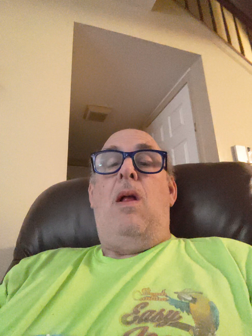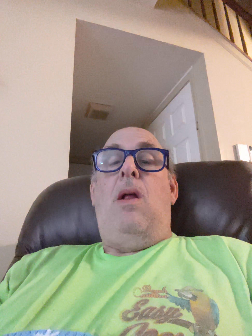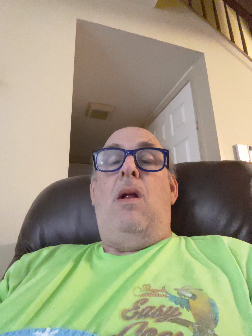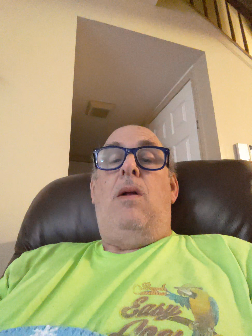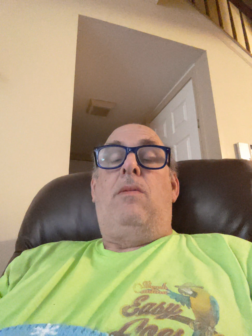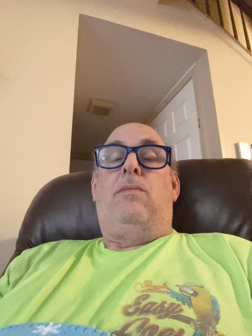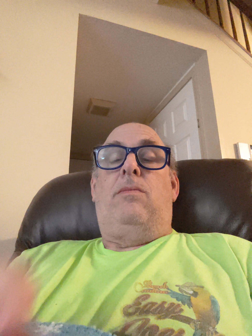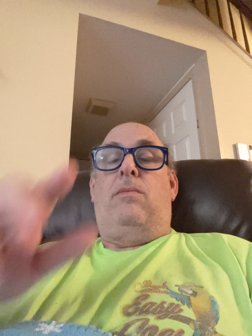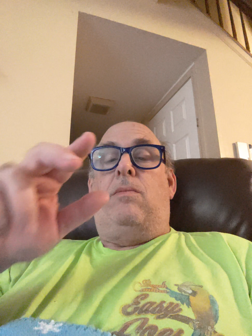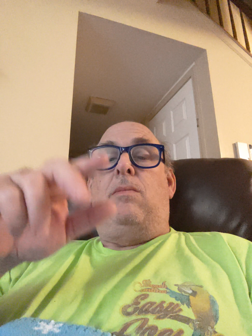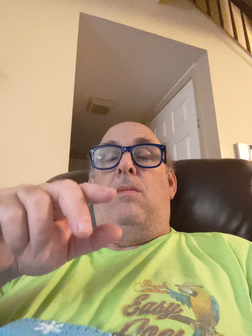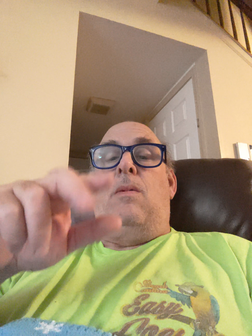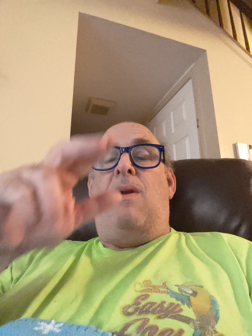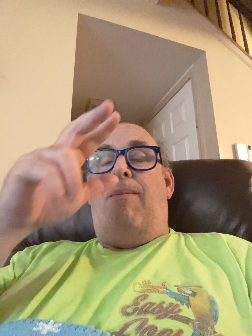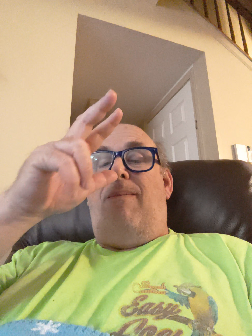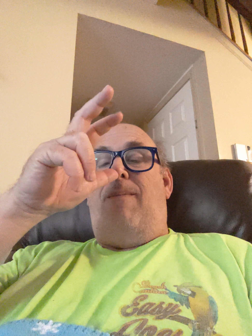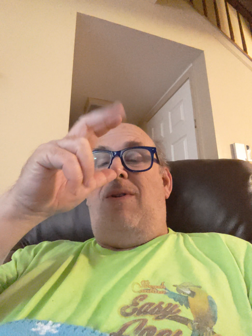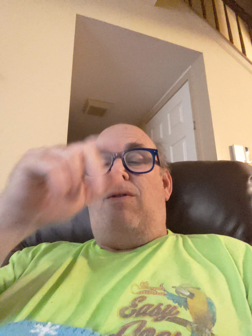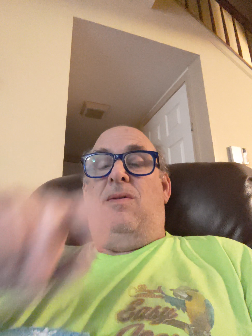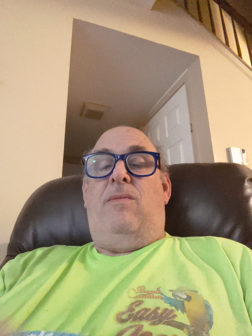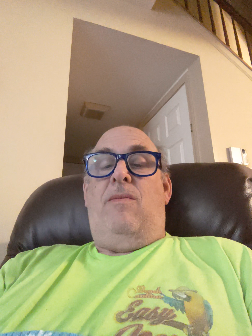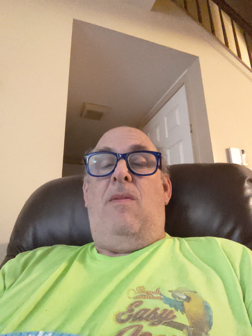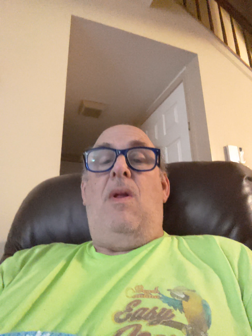bug